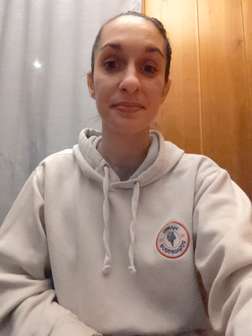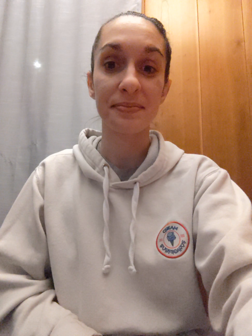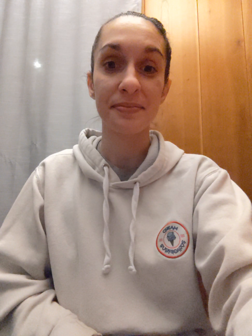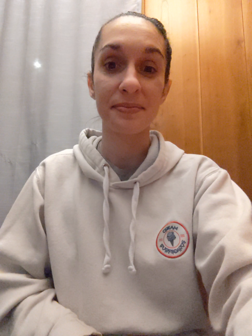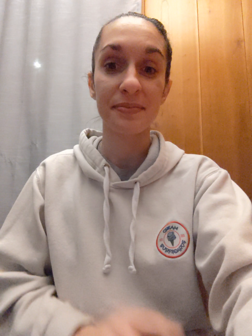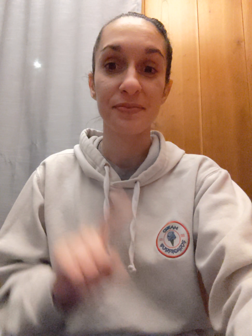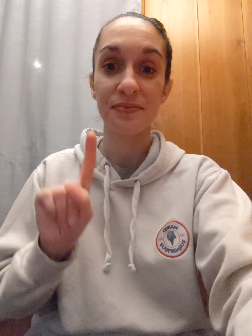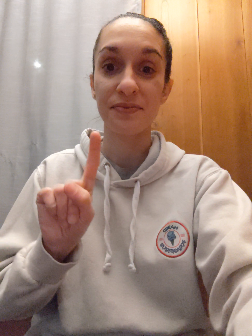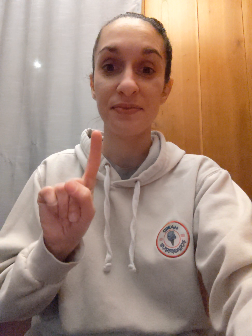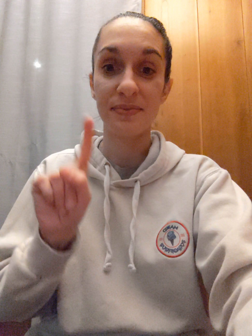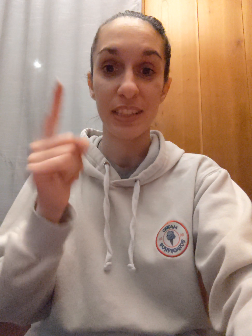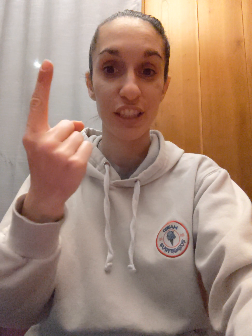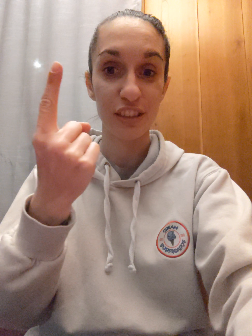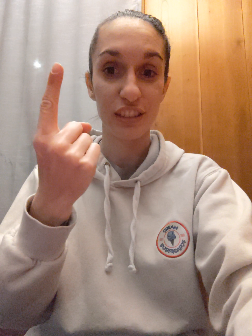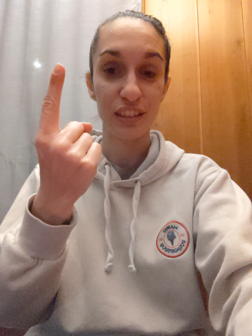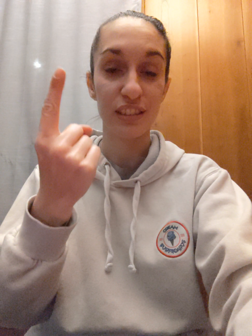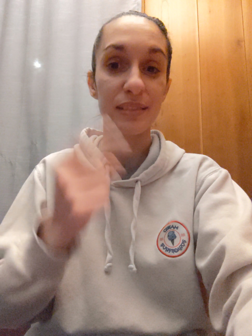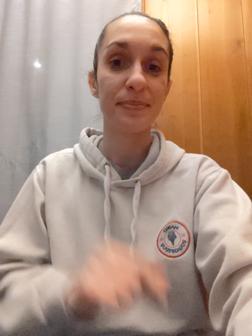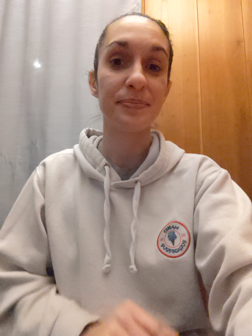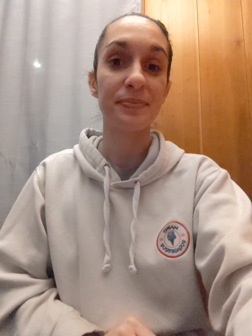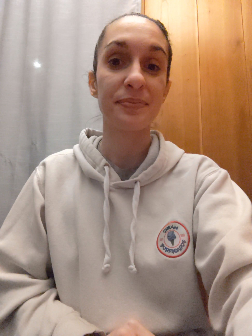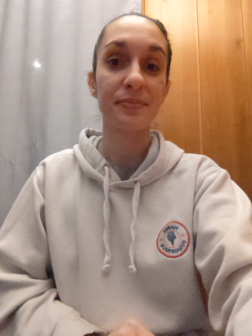first